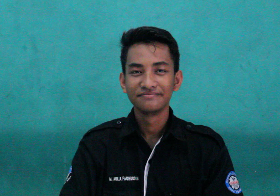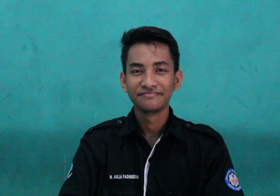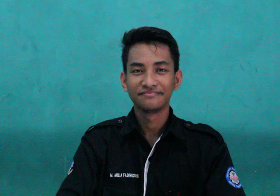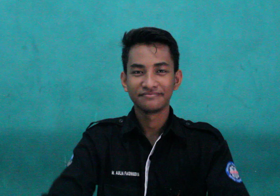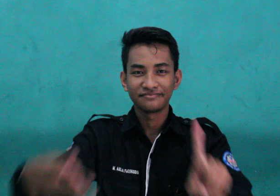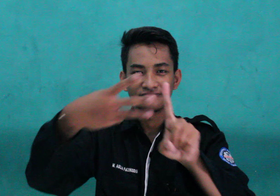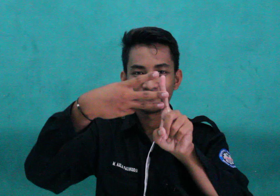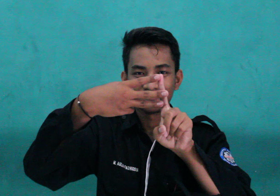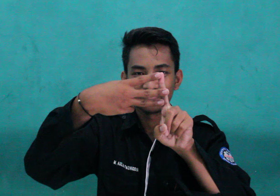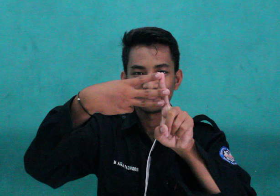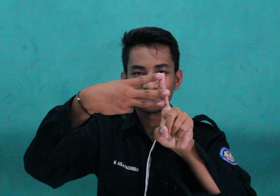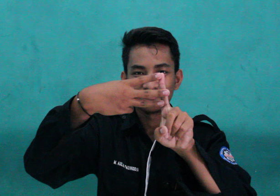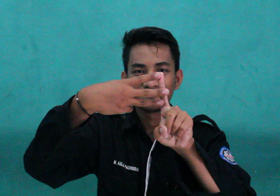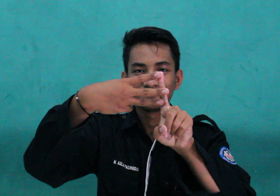B